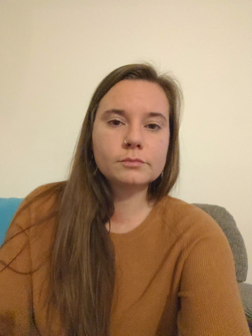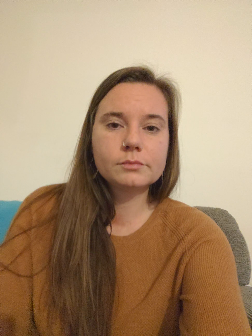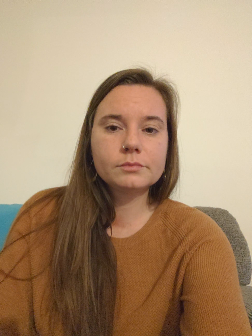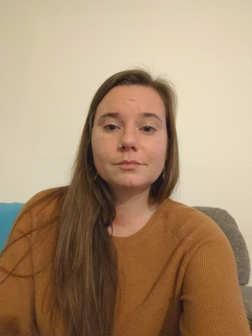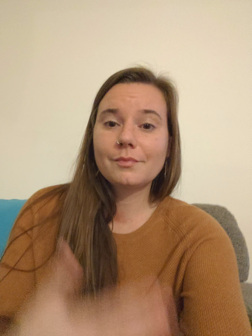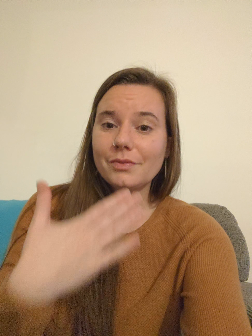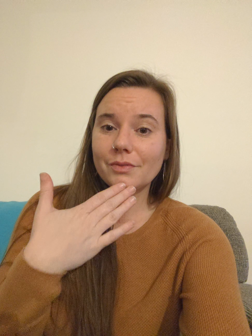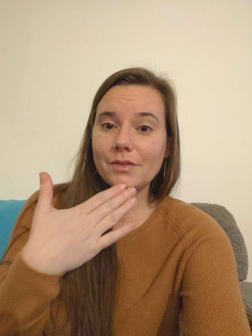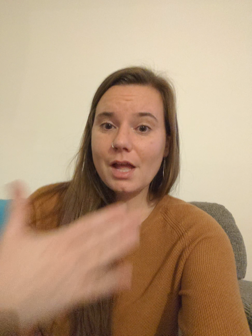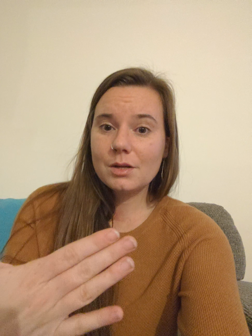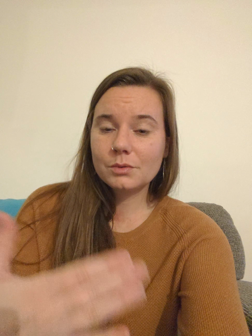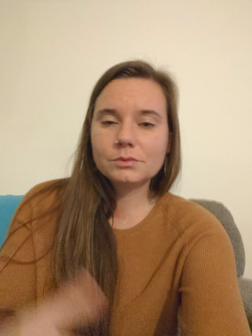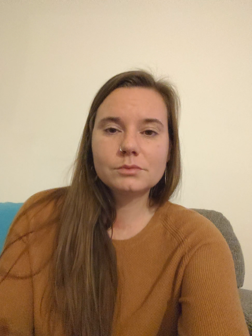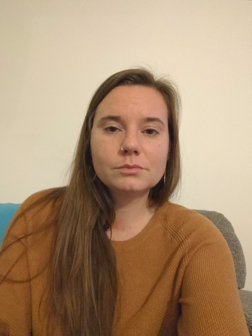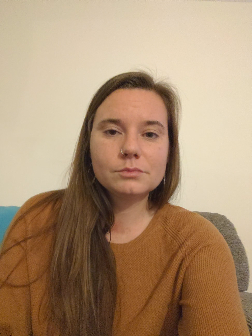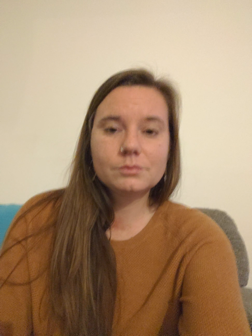thank you